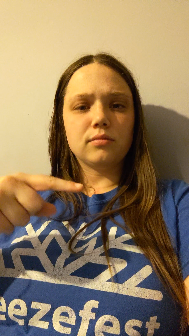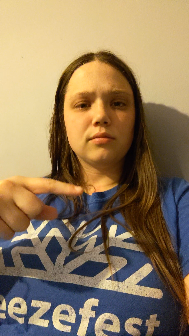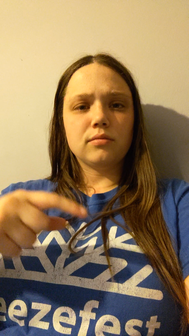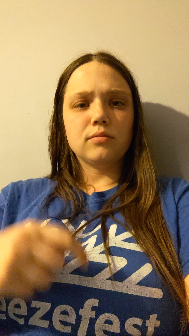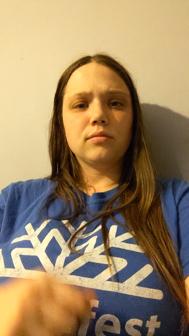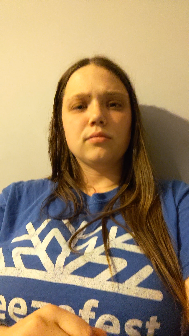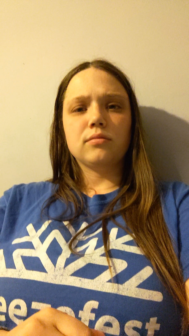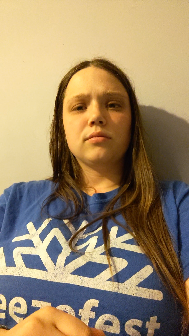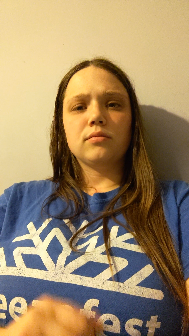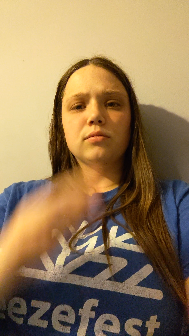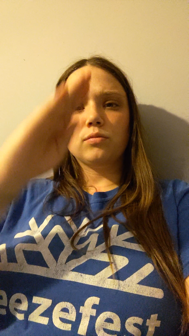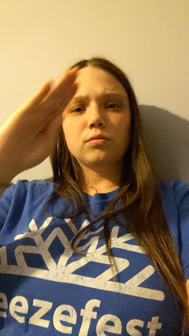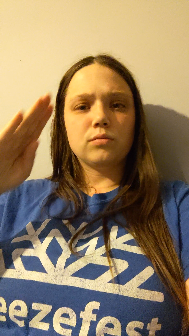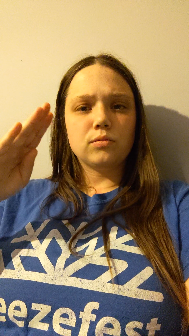roof